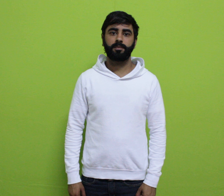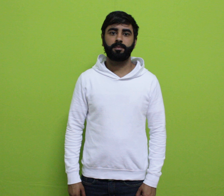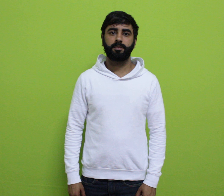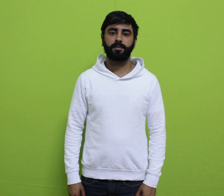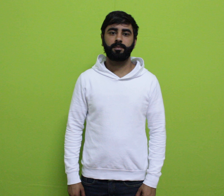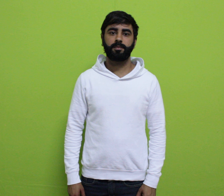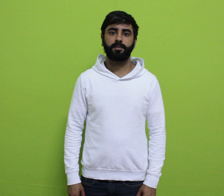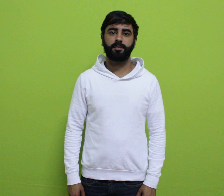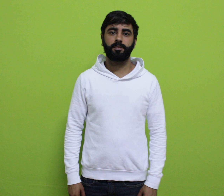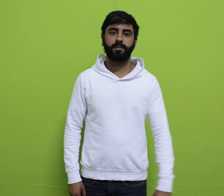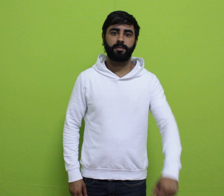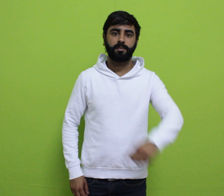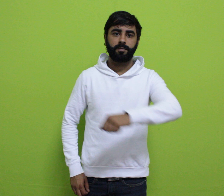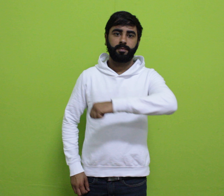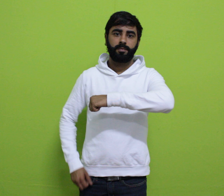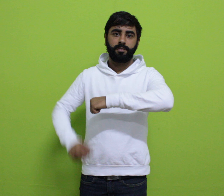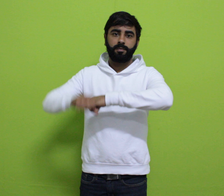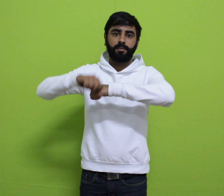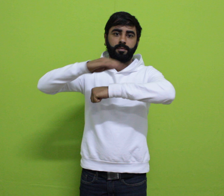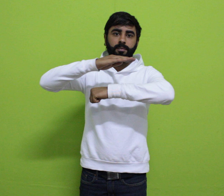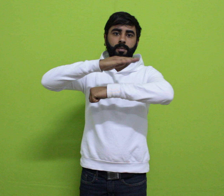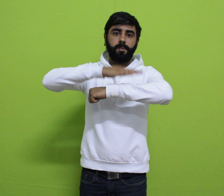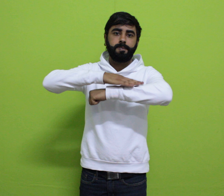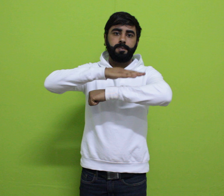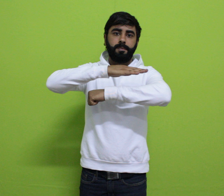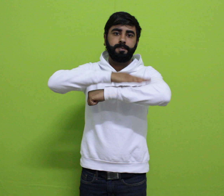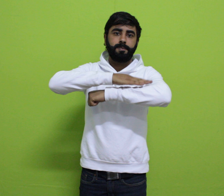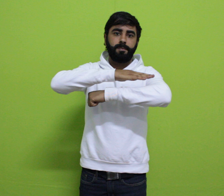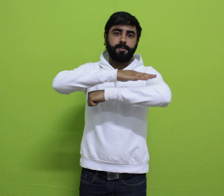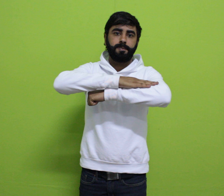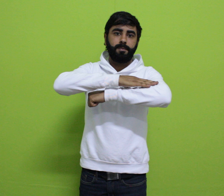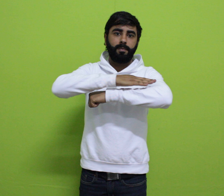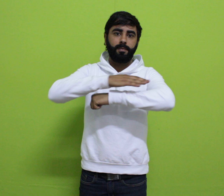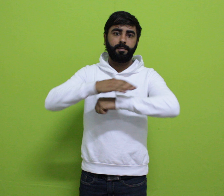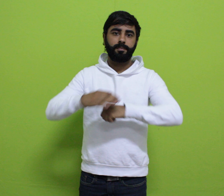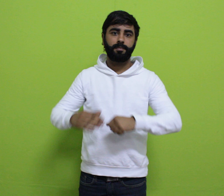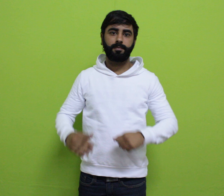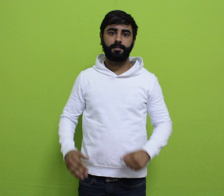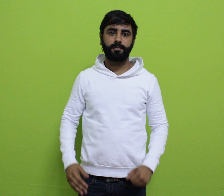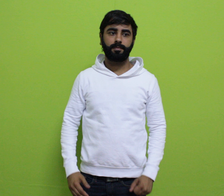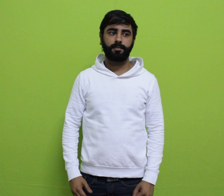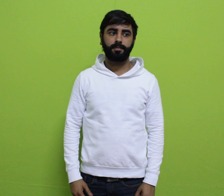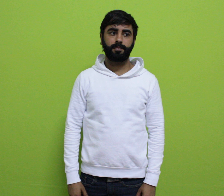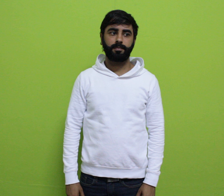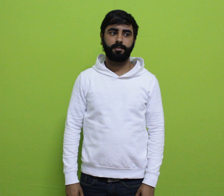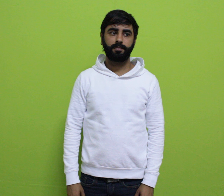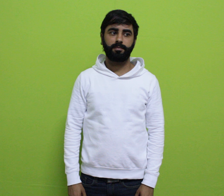sapo